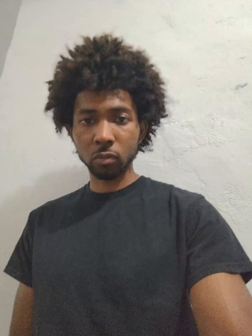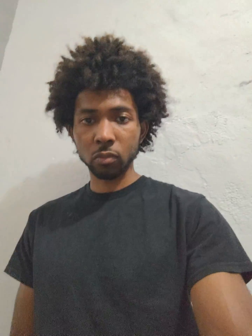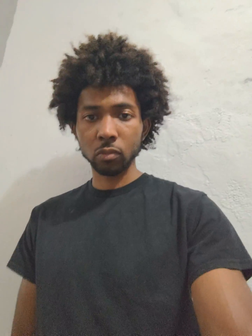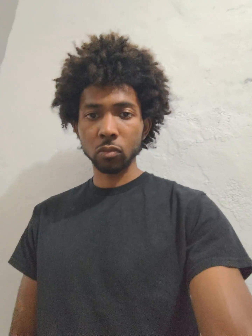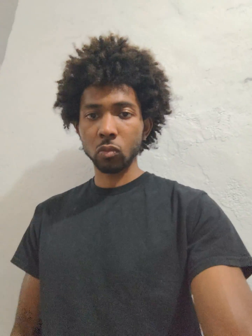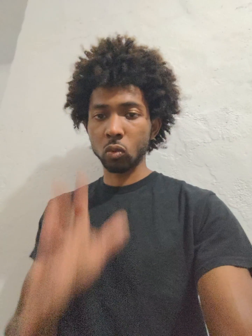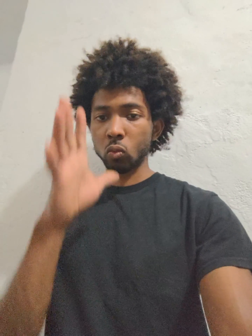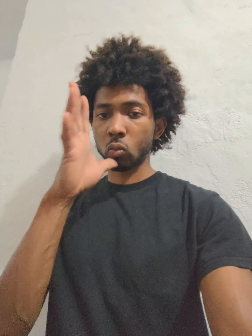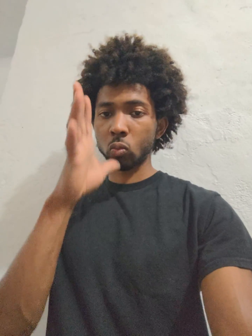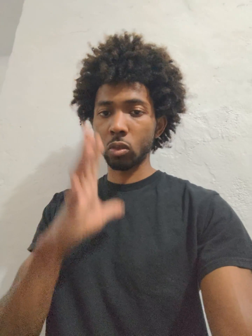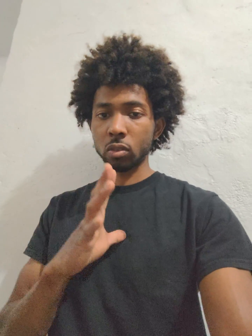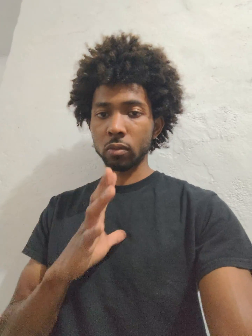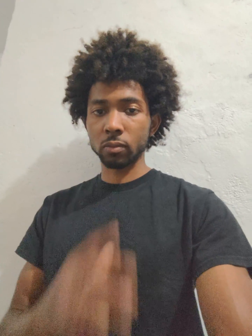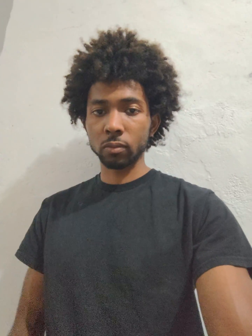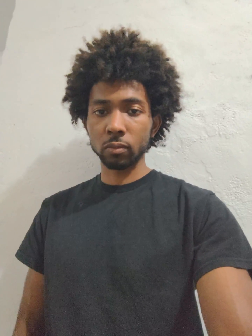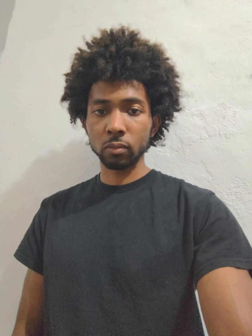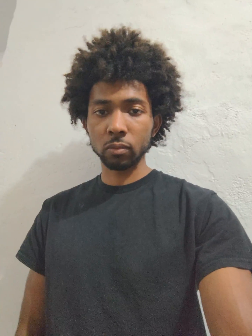lady